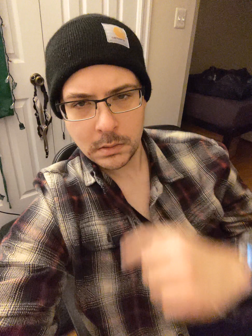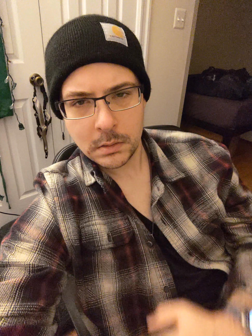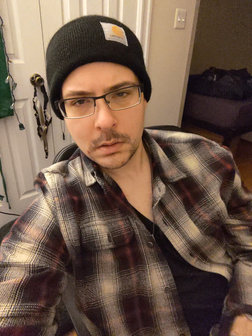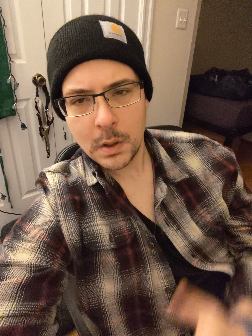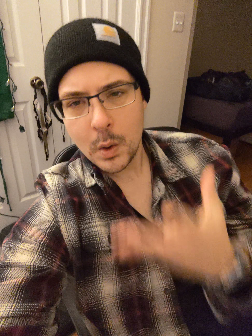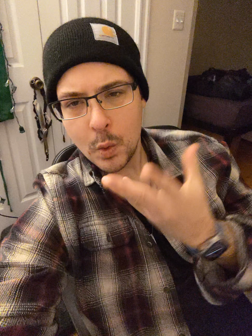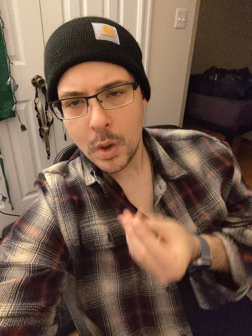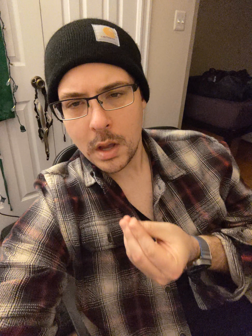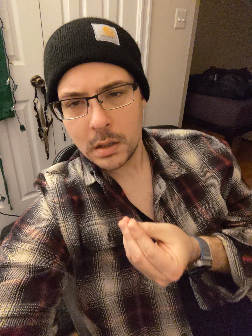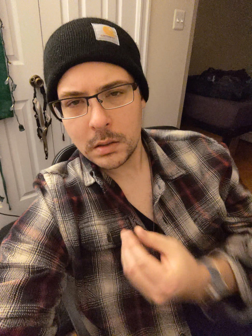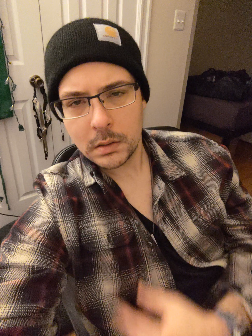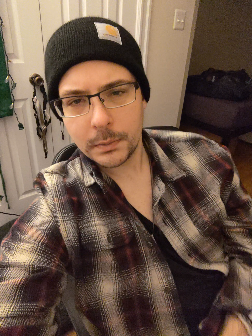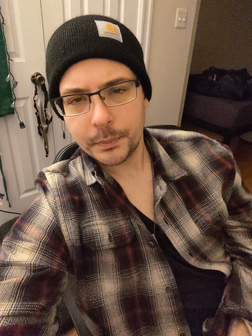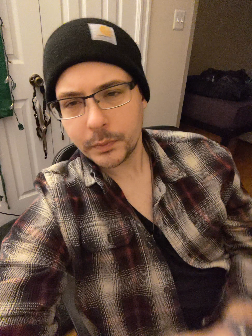wet